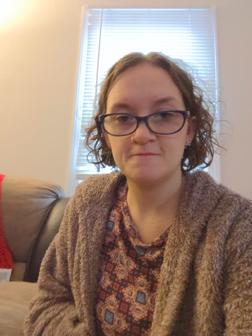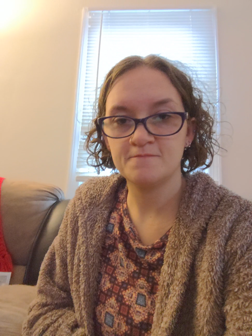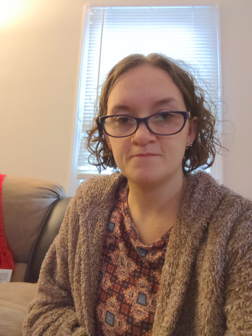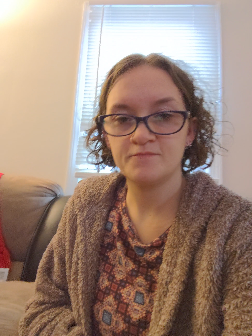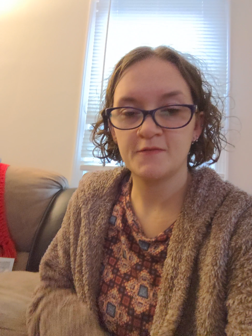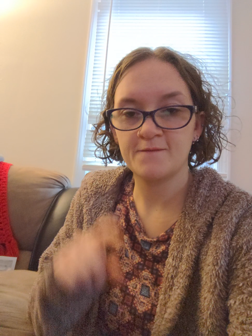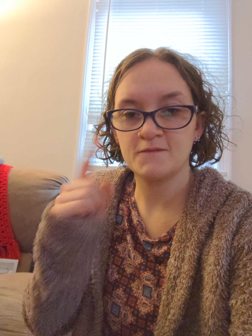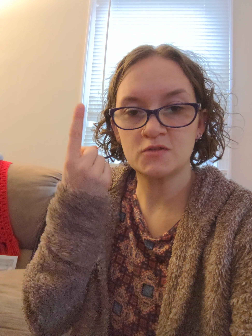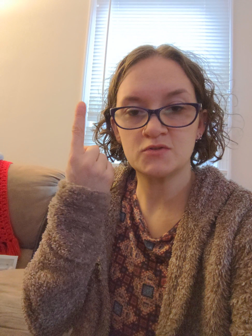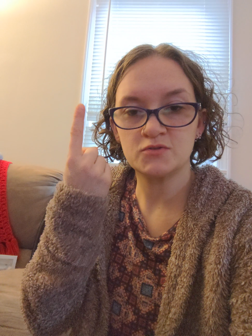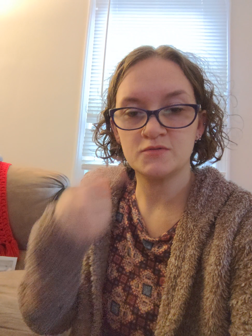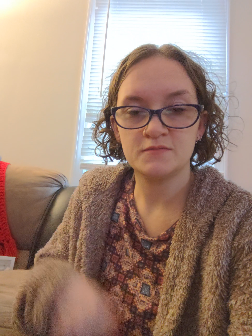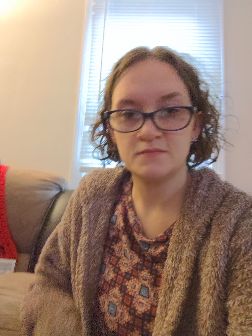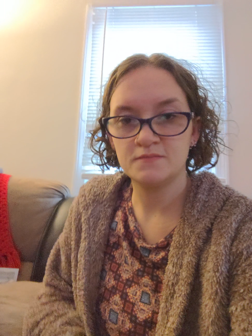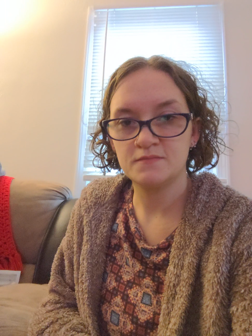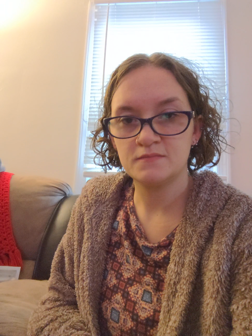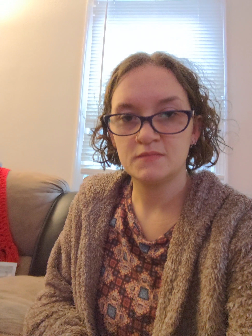first